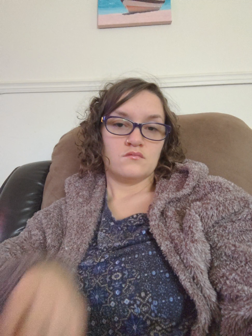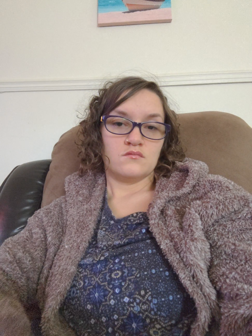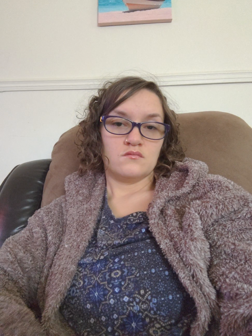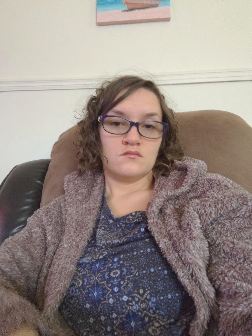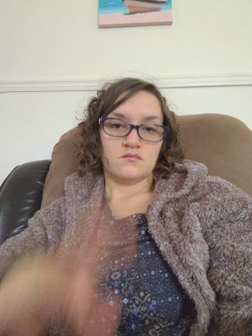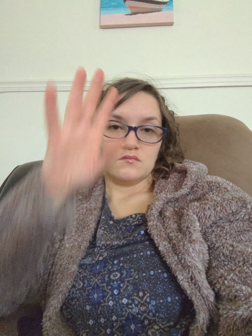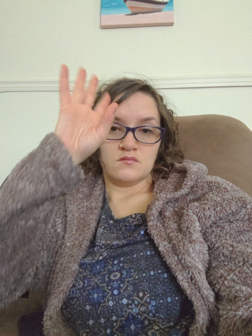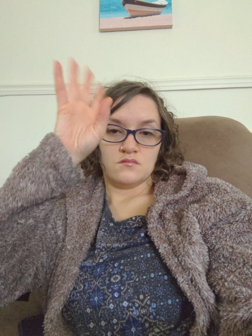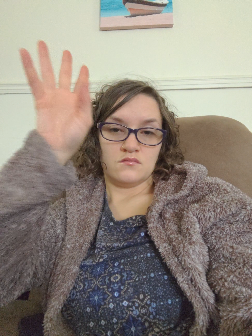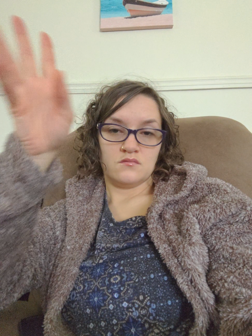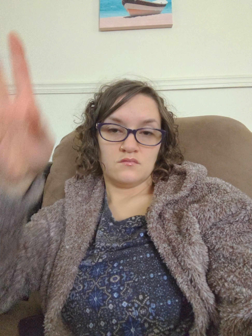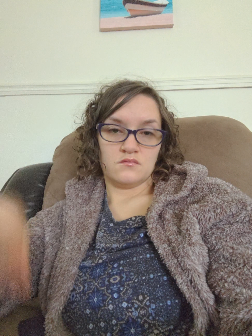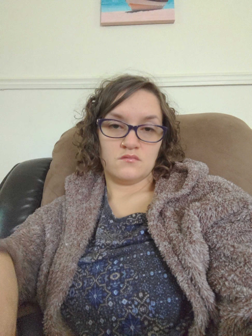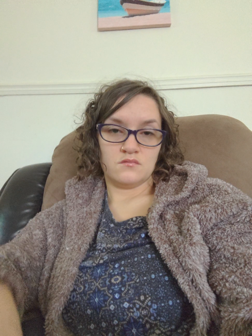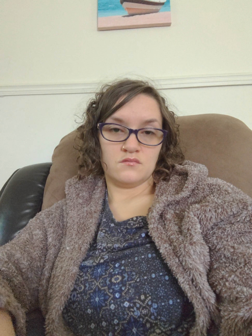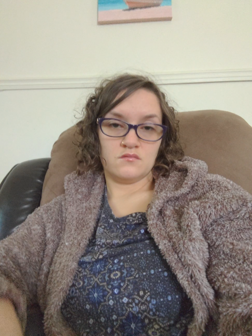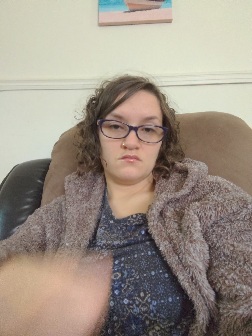pretend